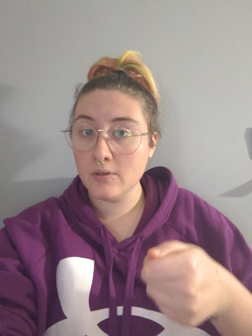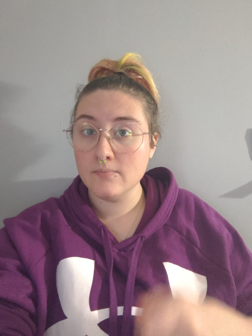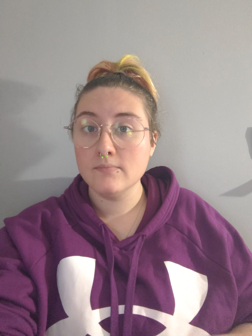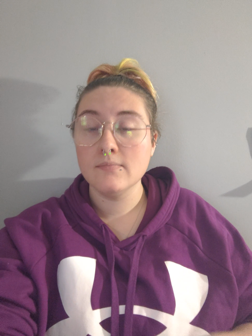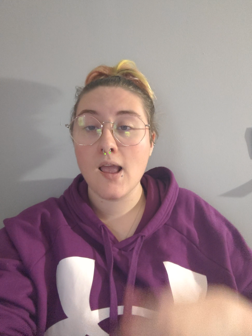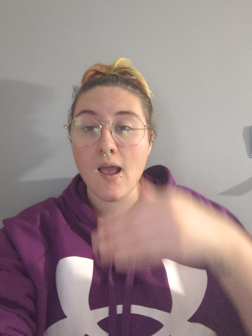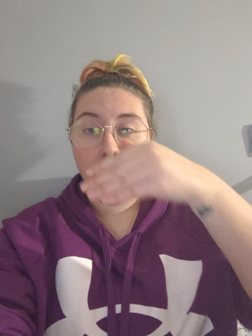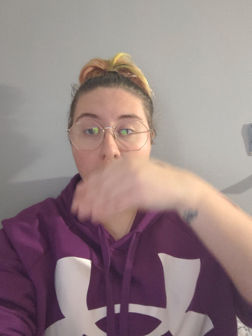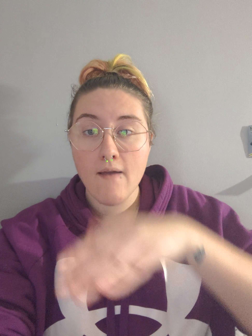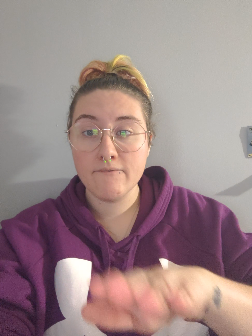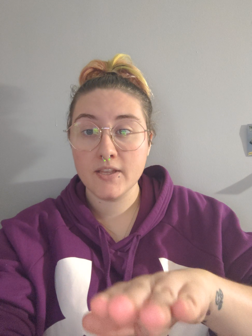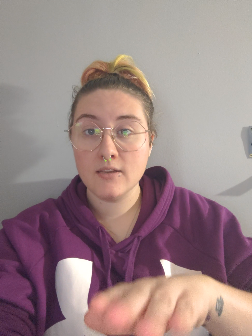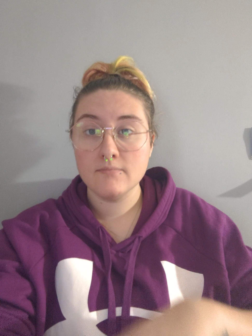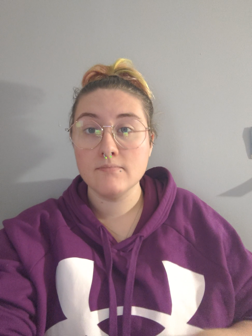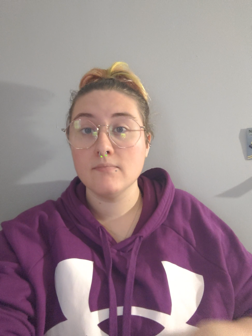elephant